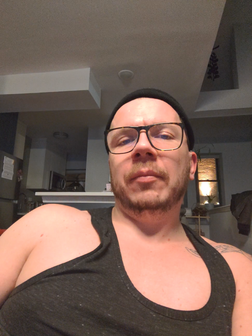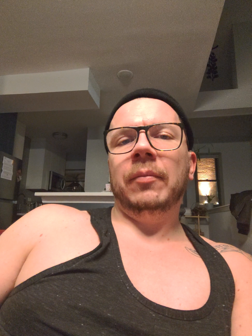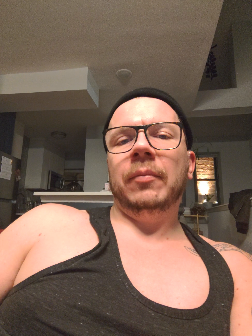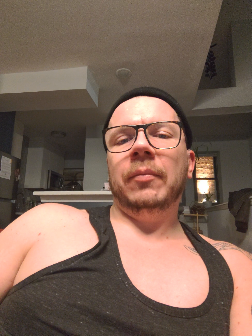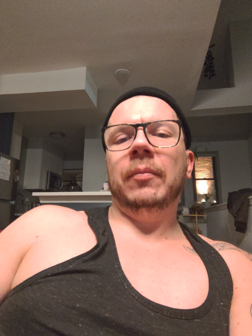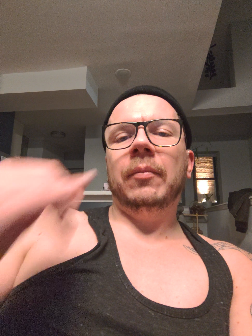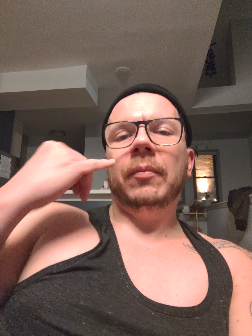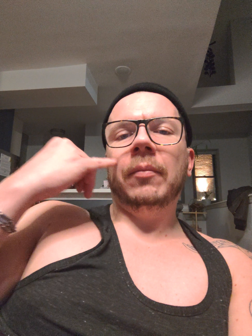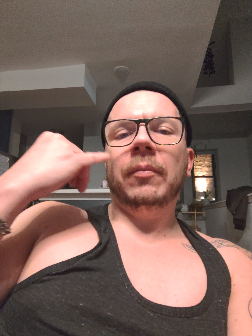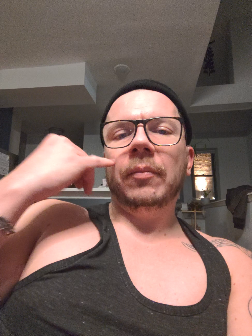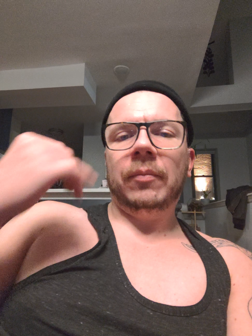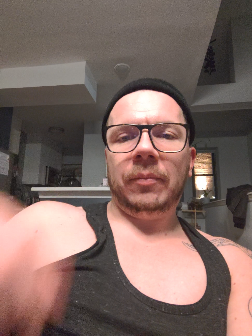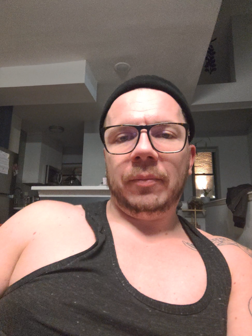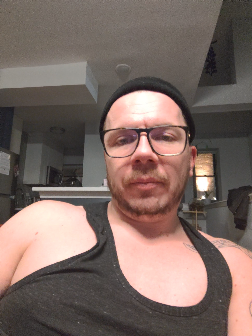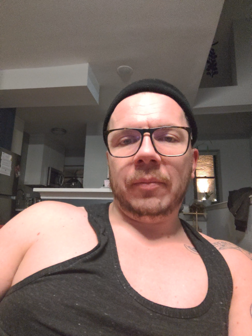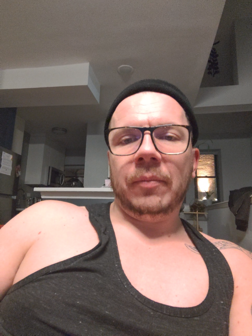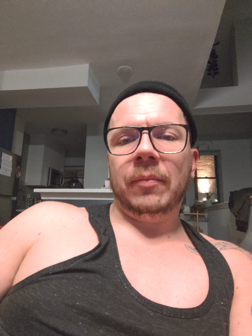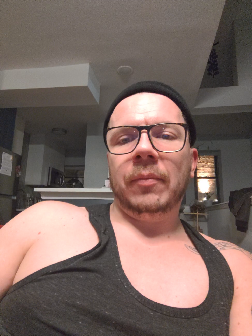if